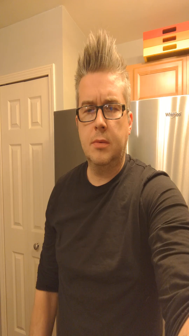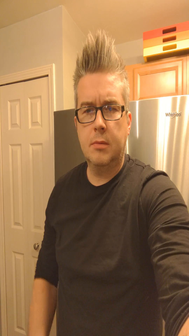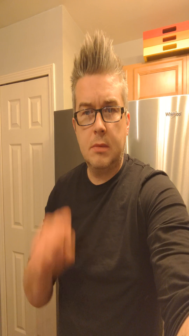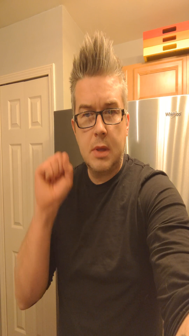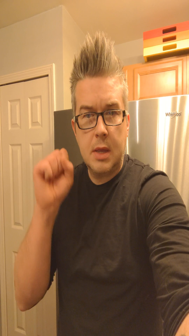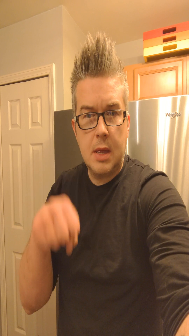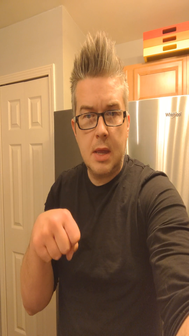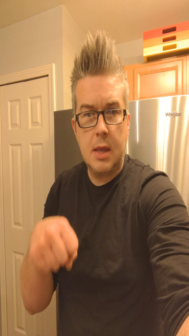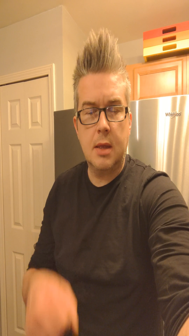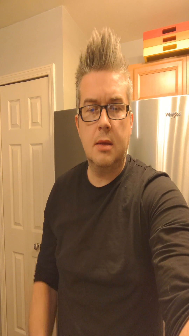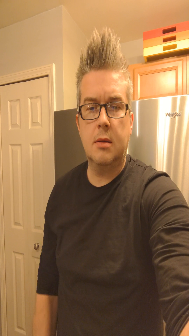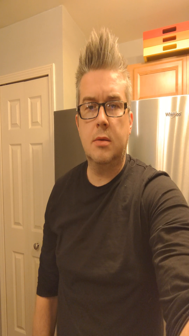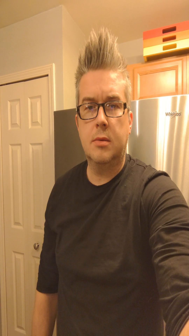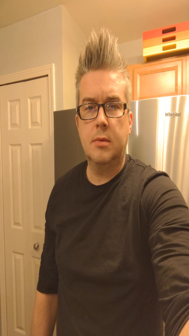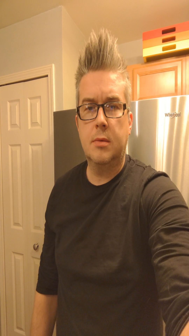can